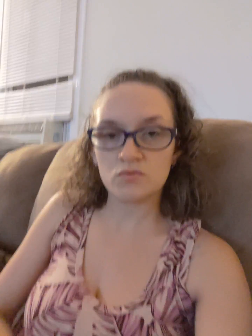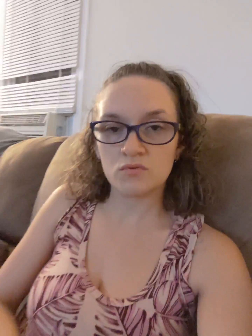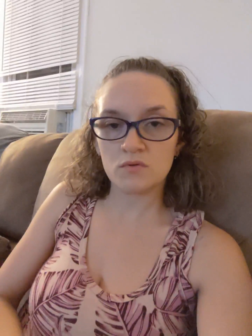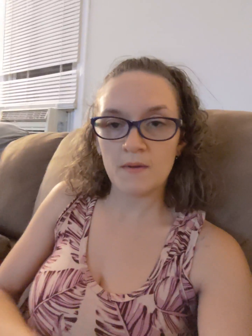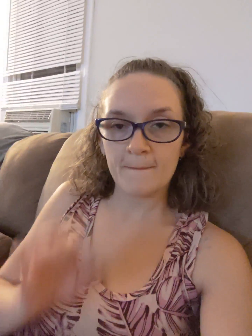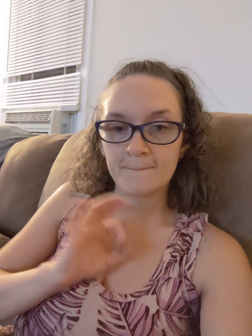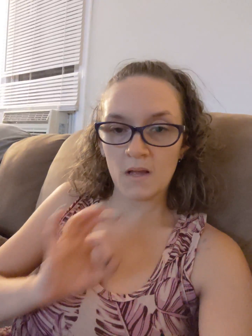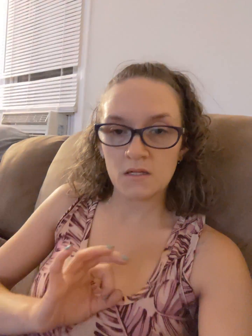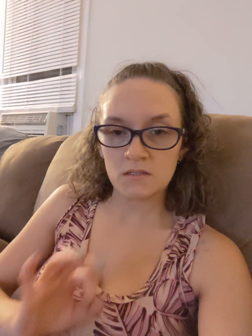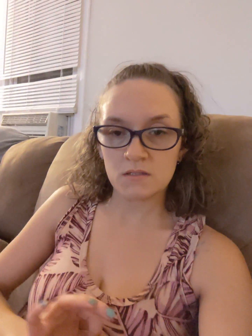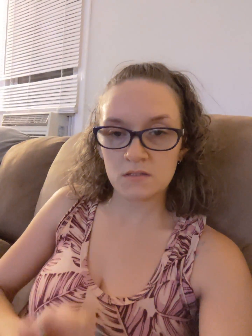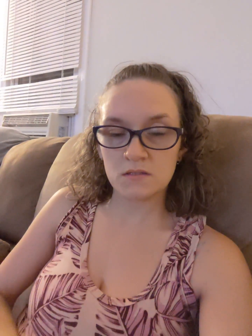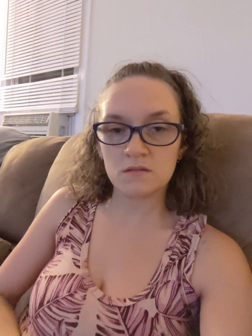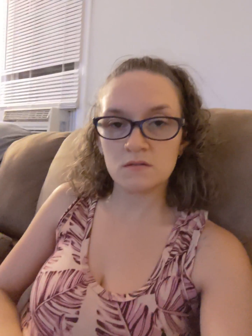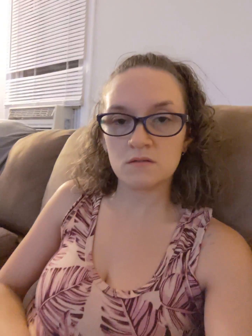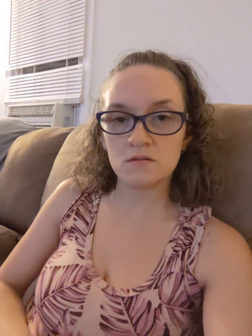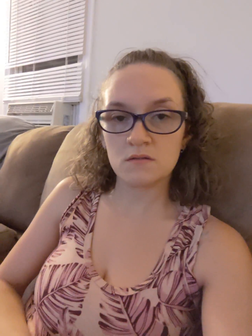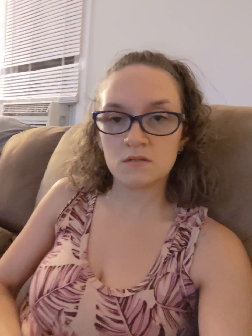button